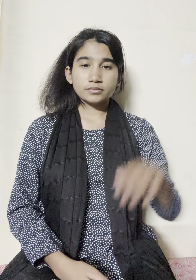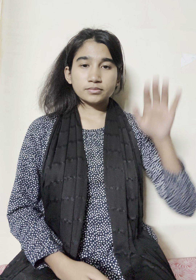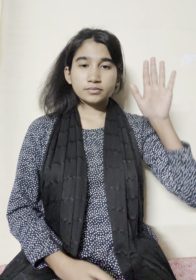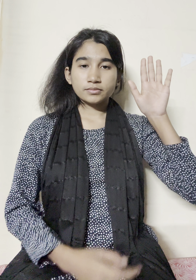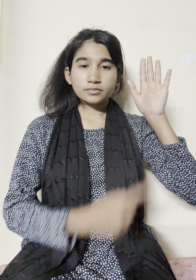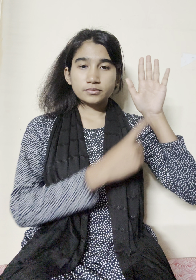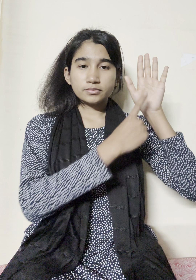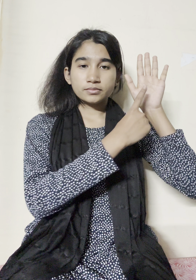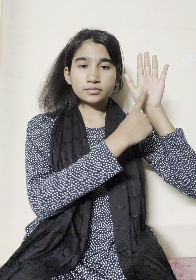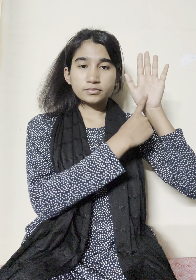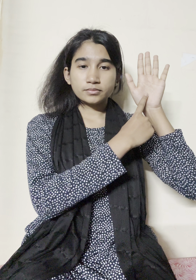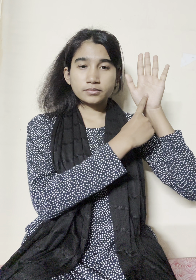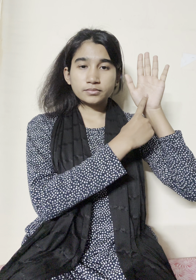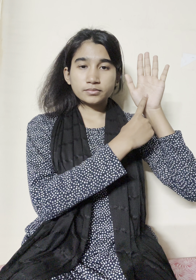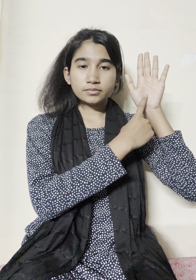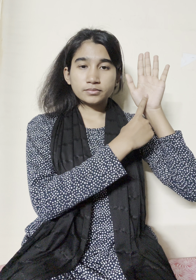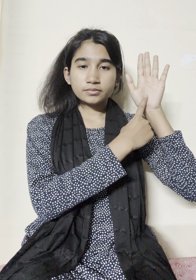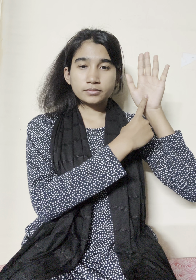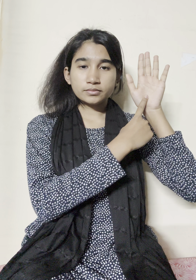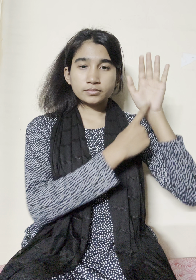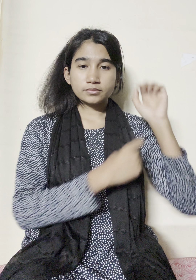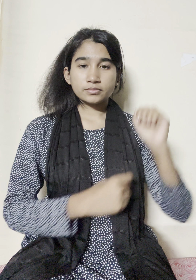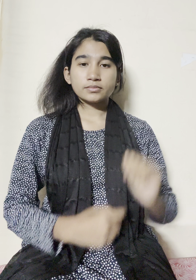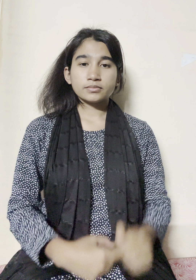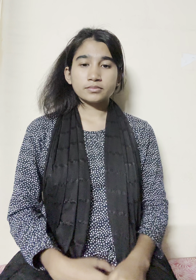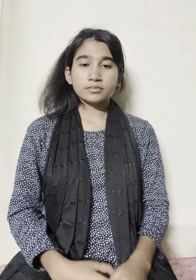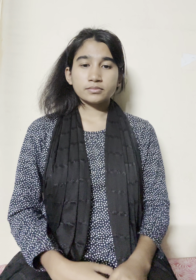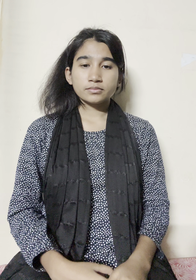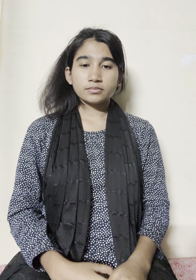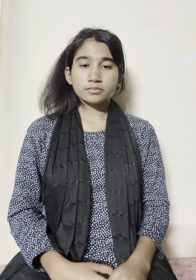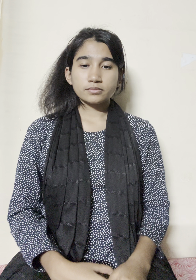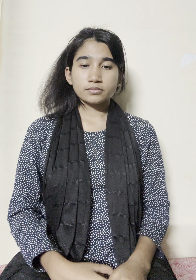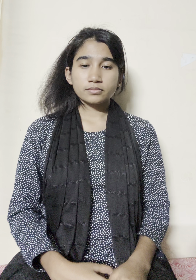হাত